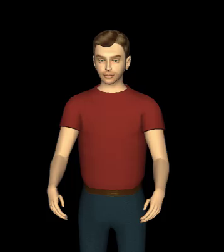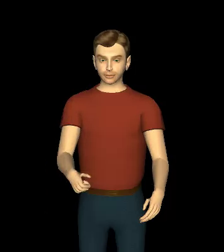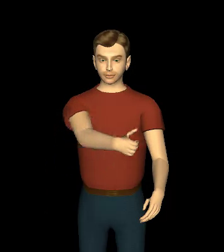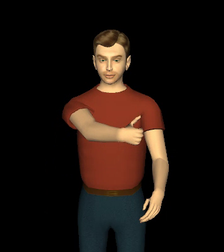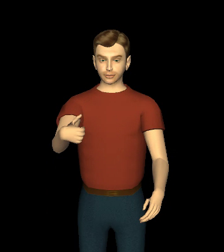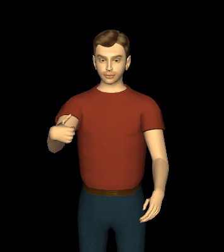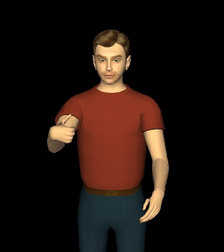وحيد